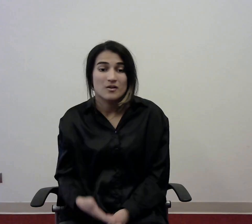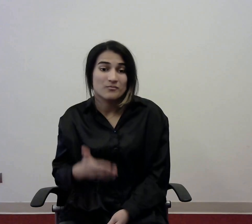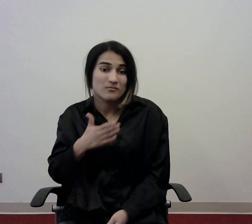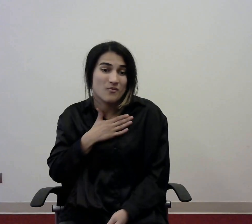mən